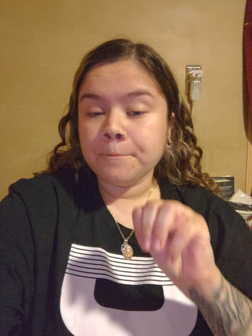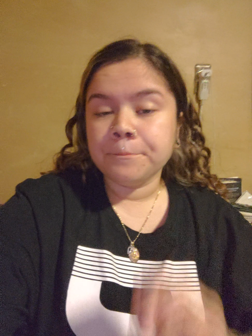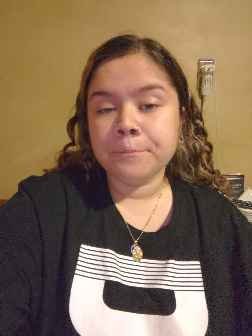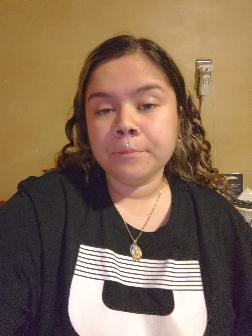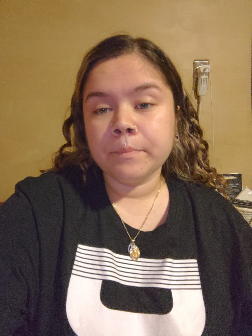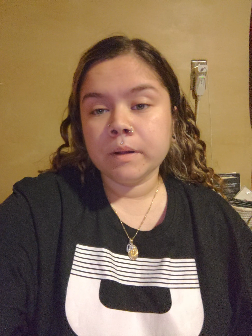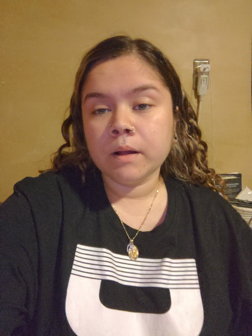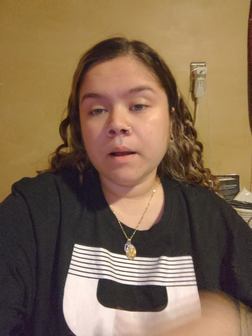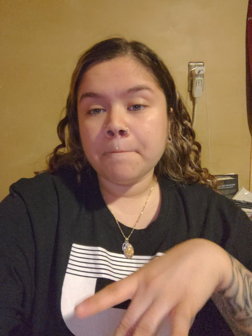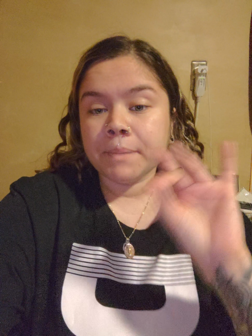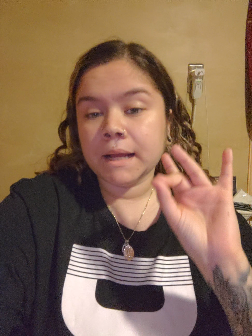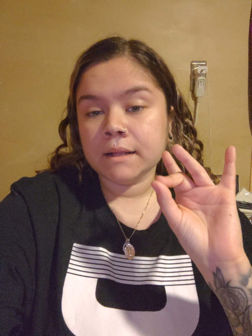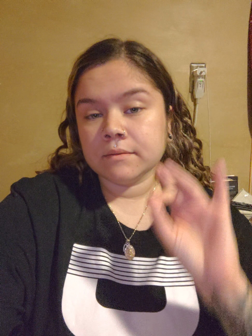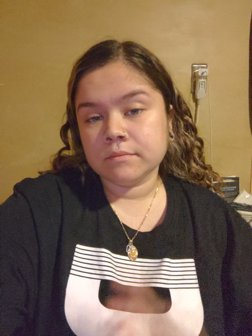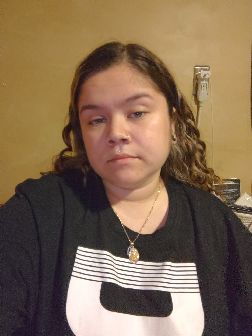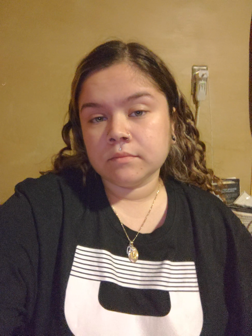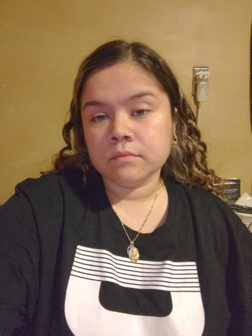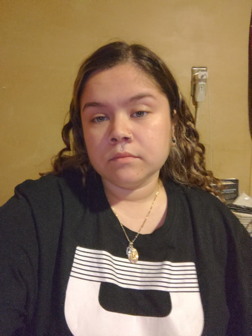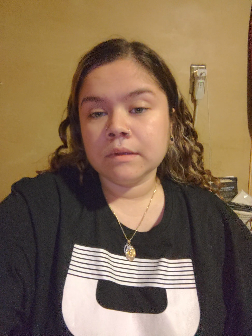pick